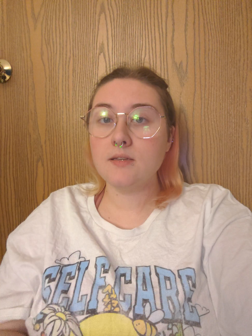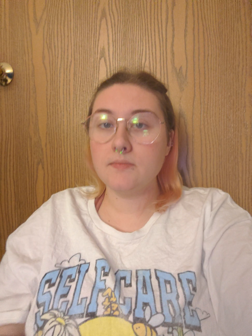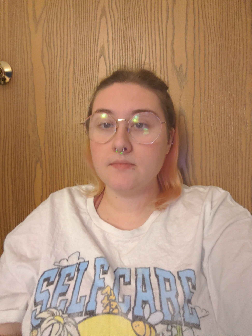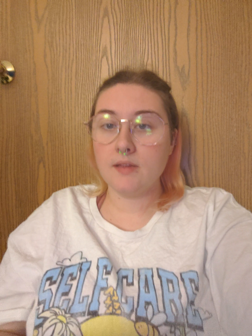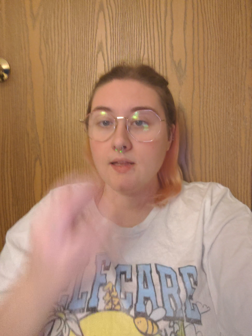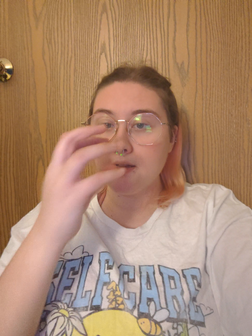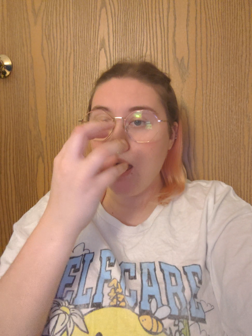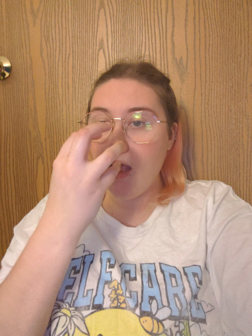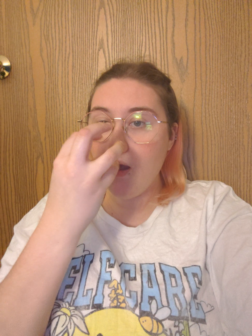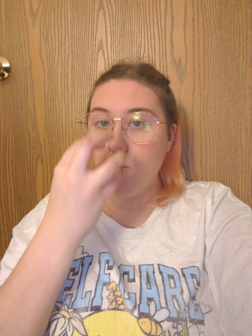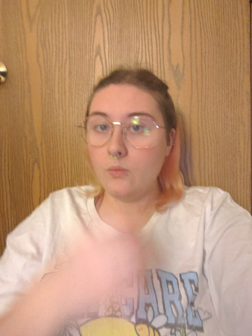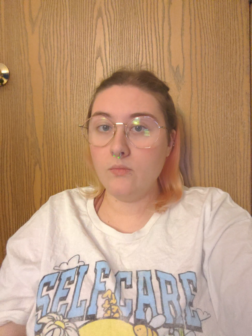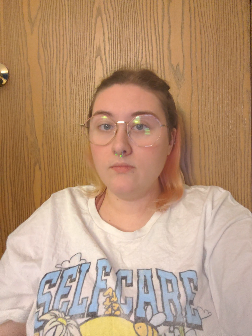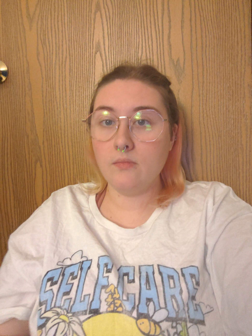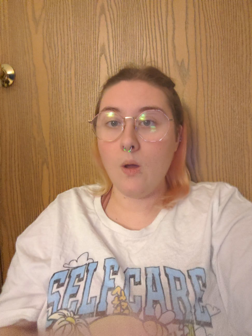clown